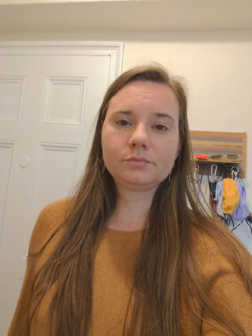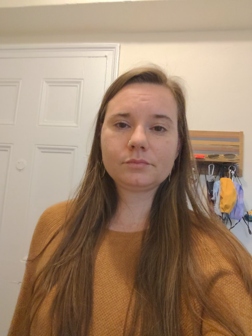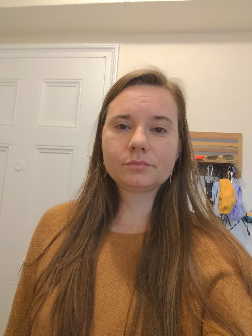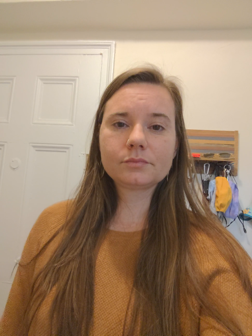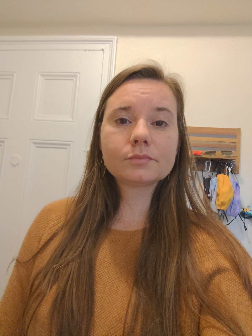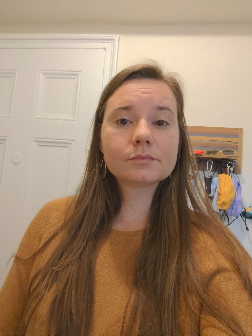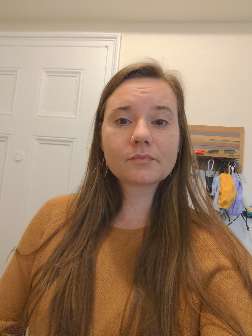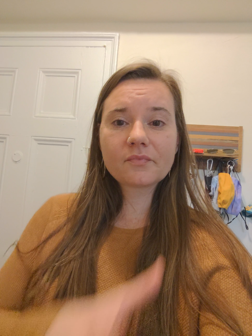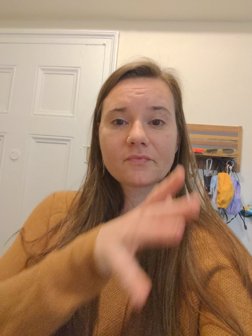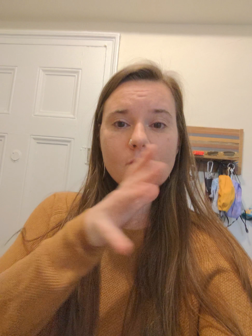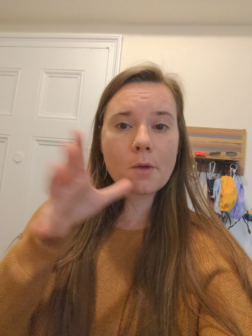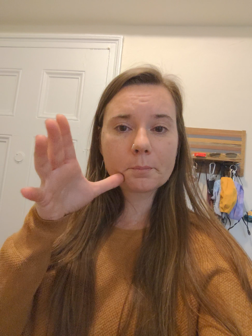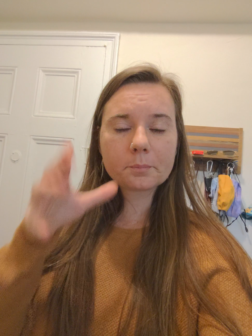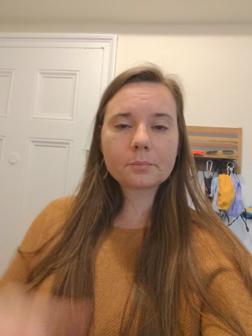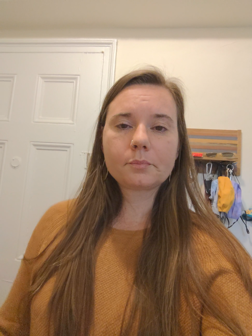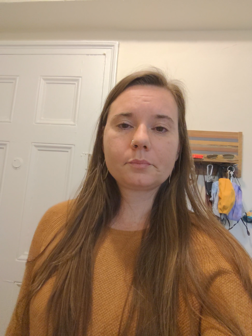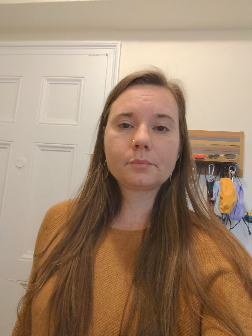farm